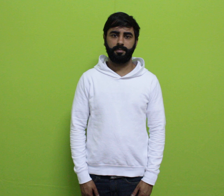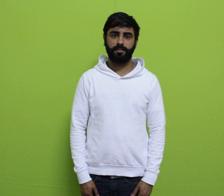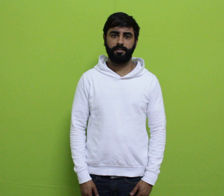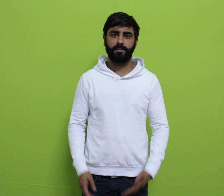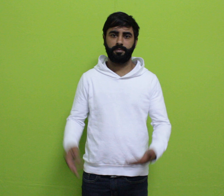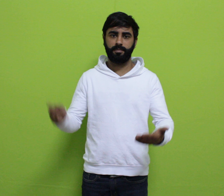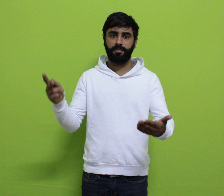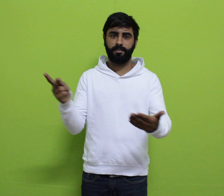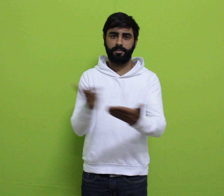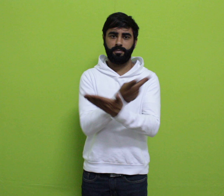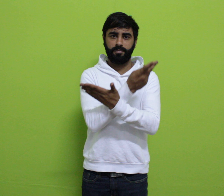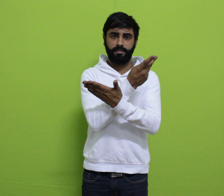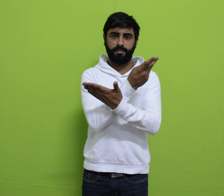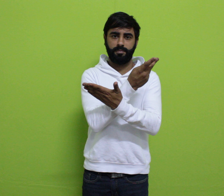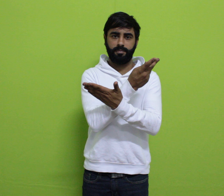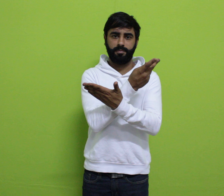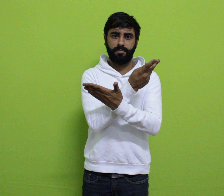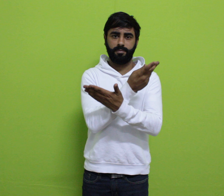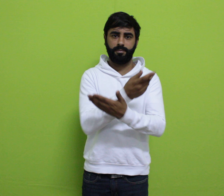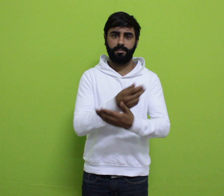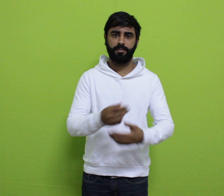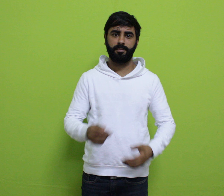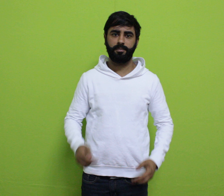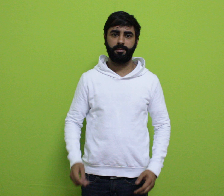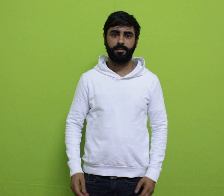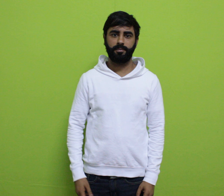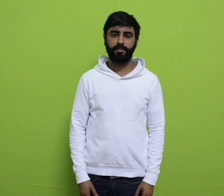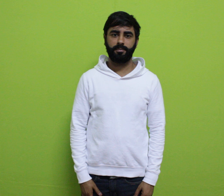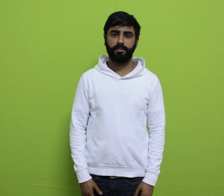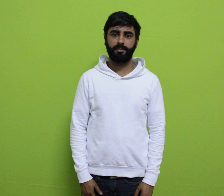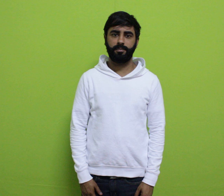acontecer